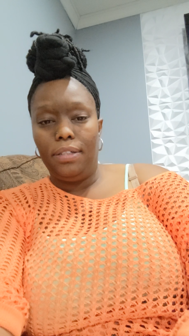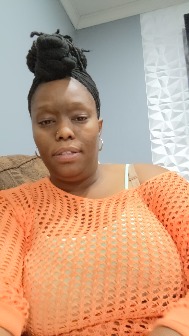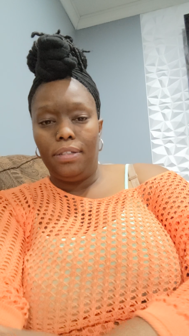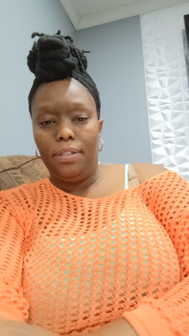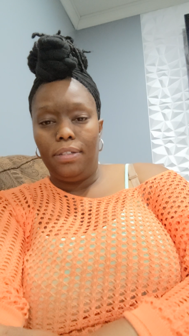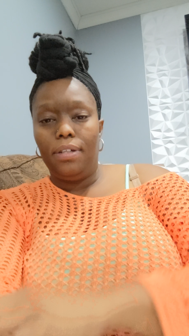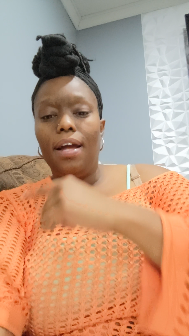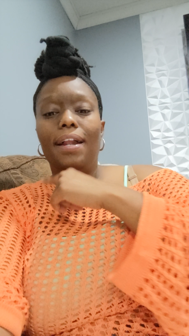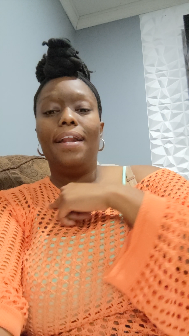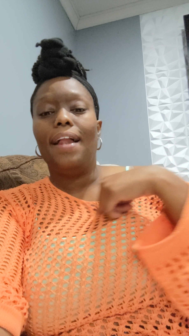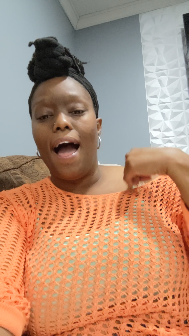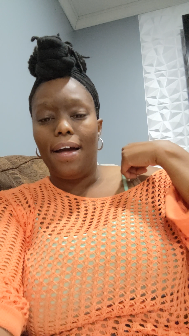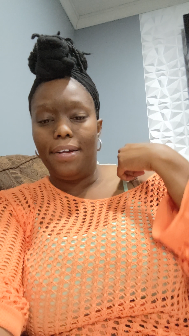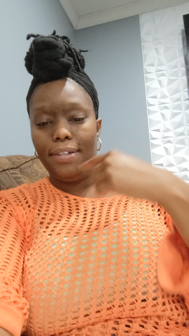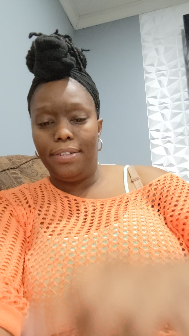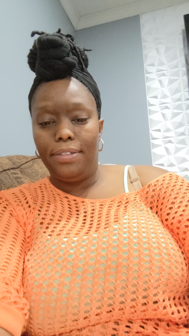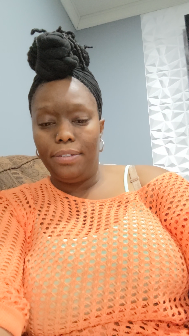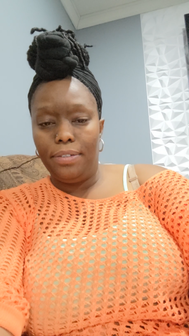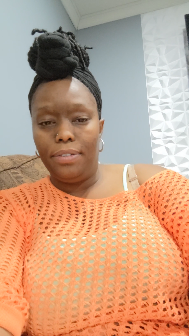necklace